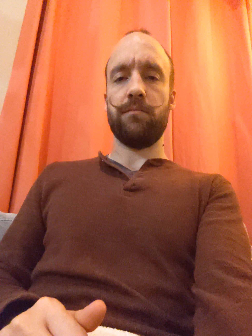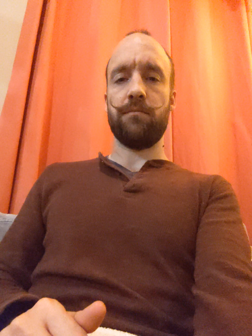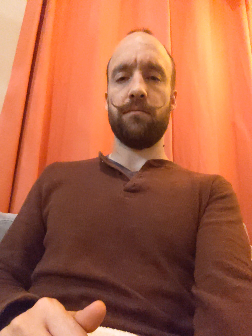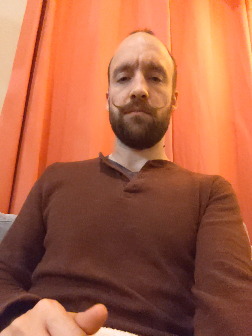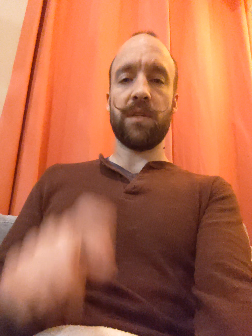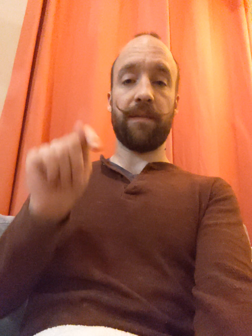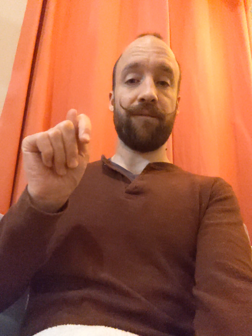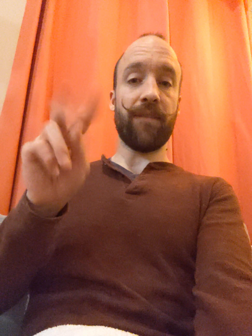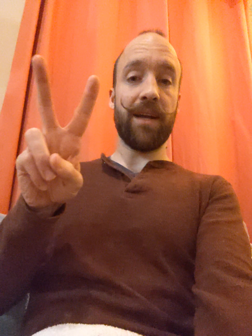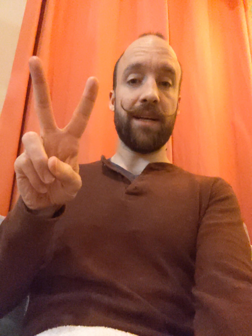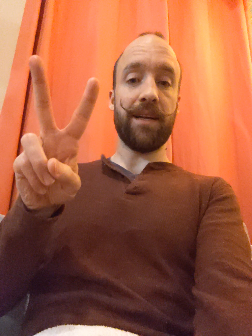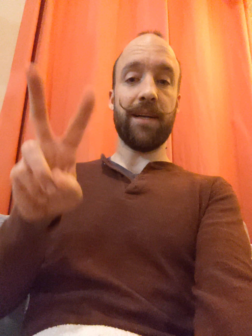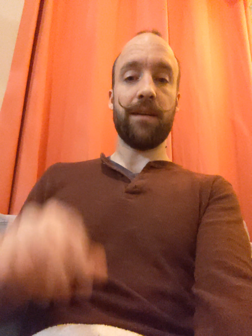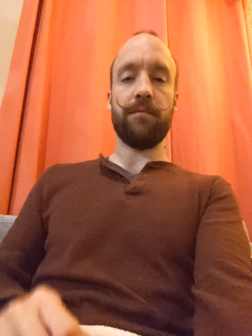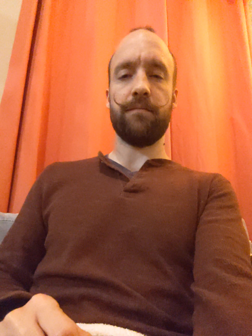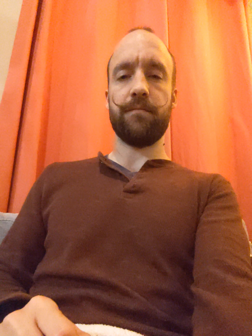TV